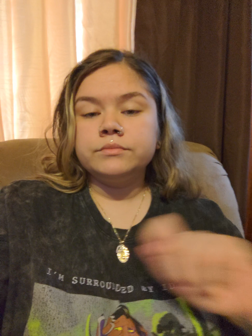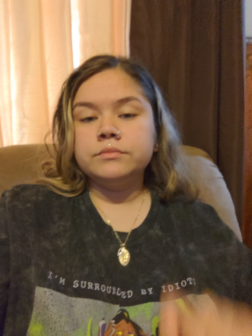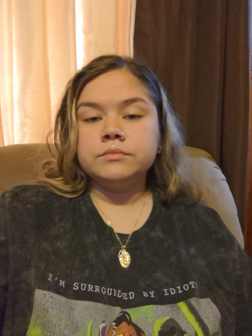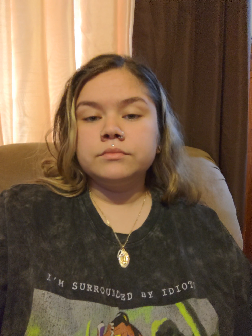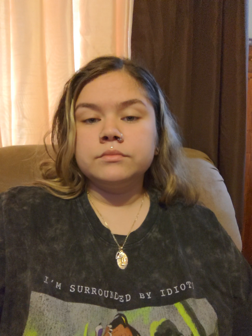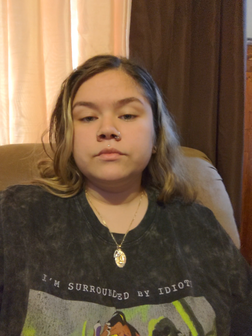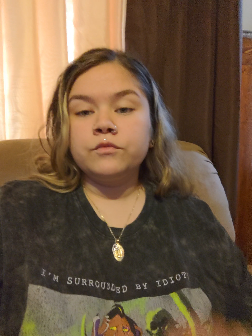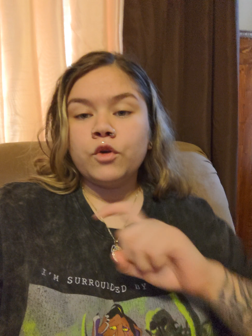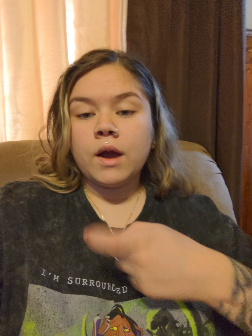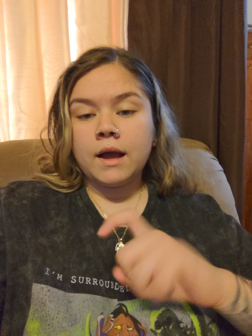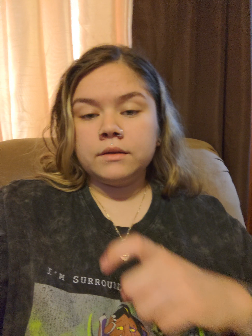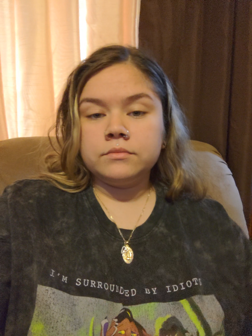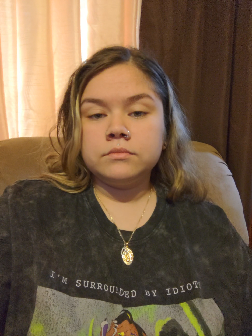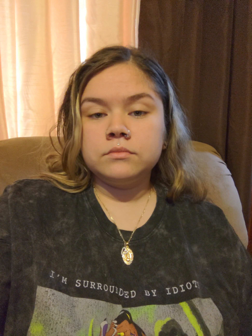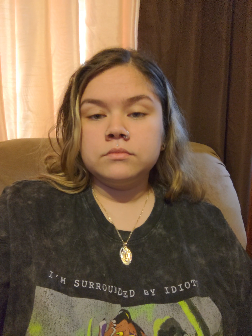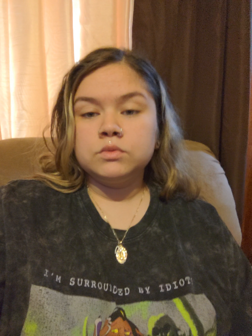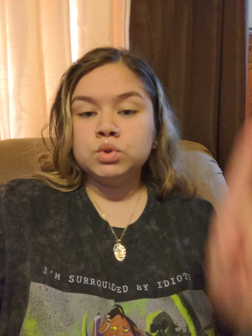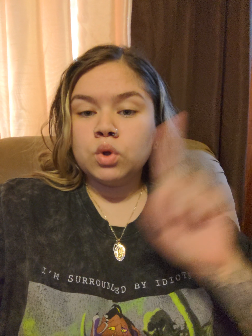friend